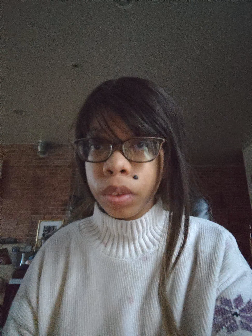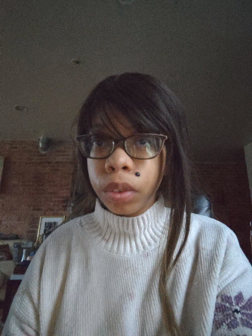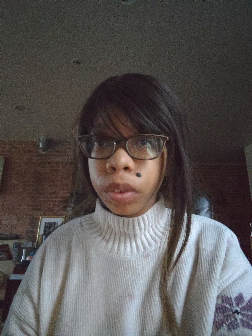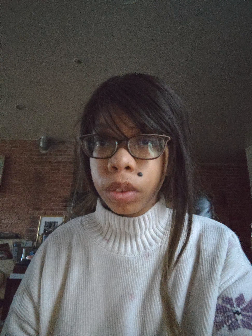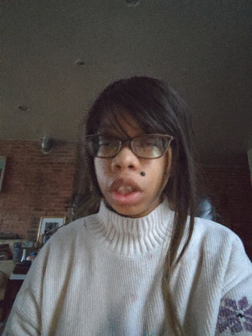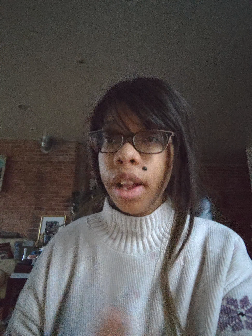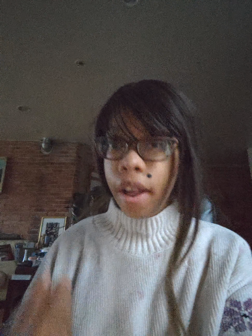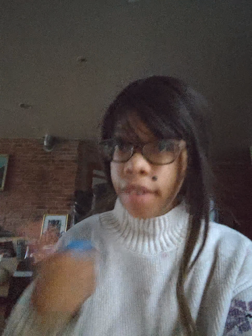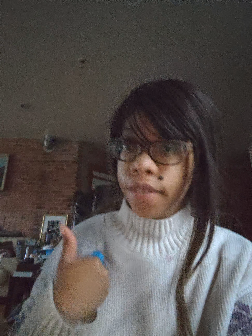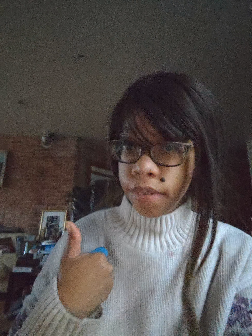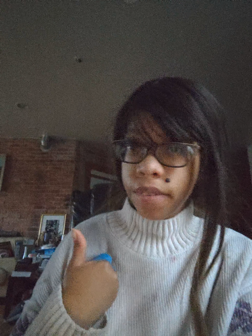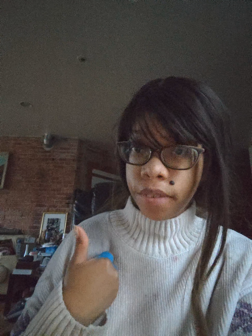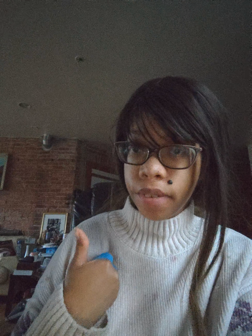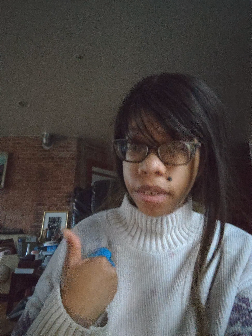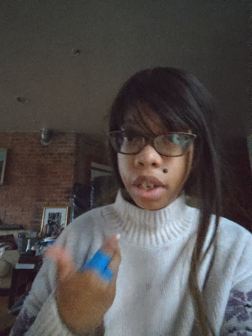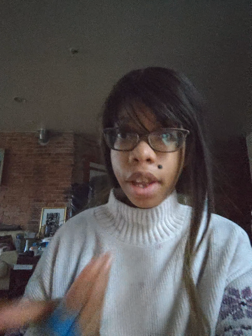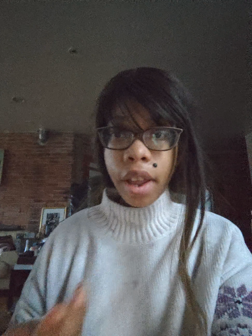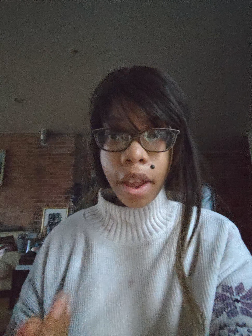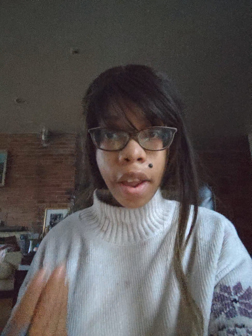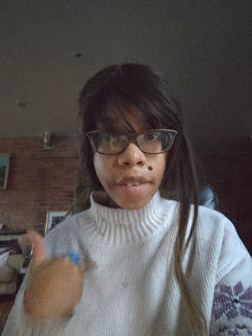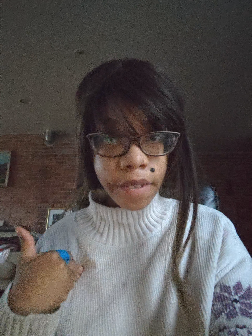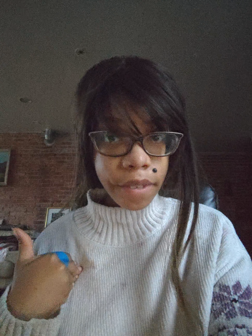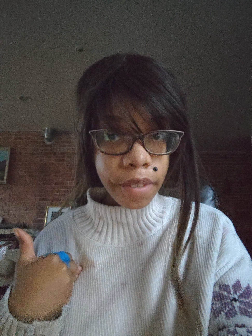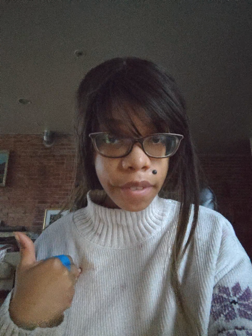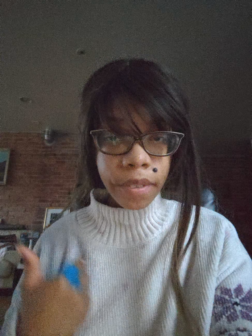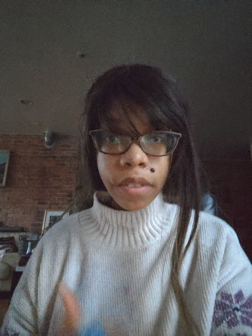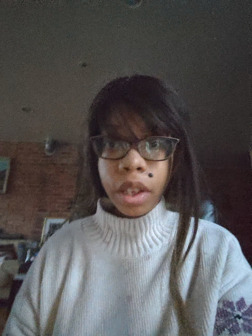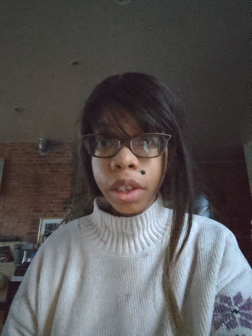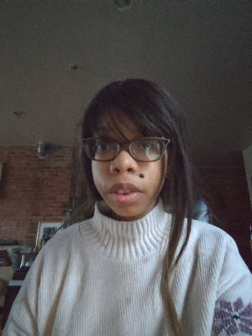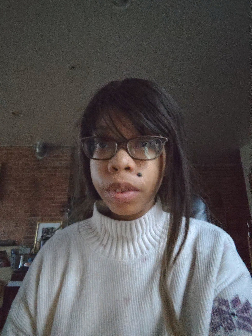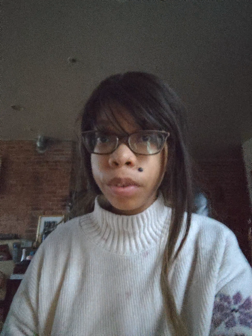have